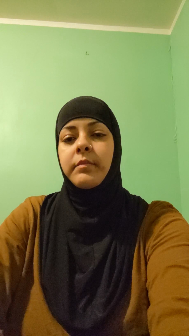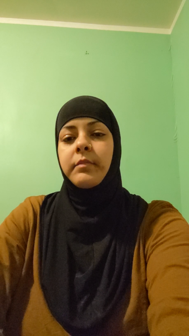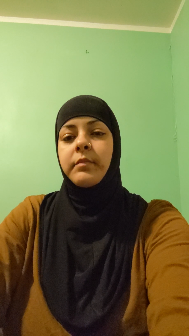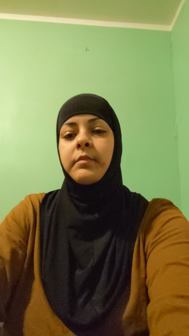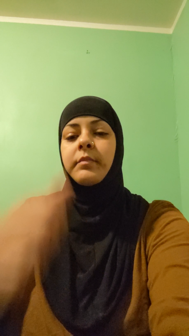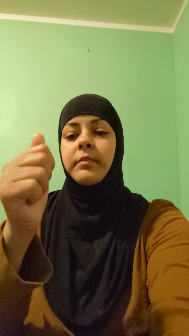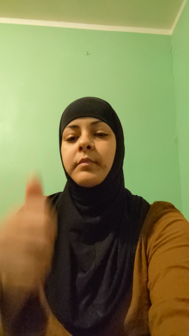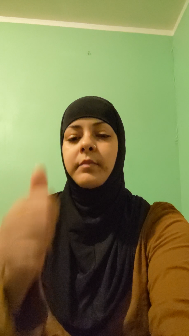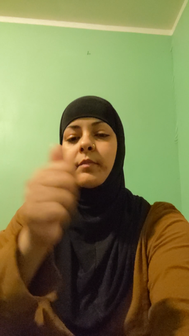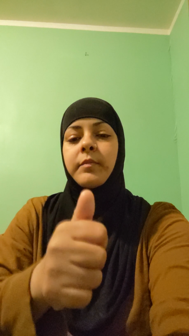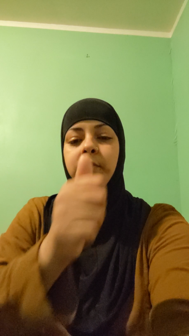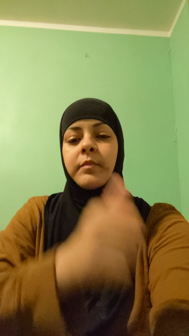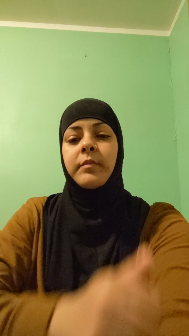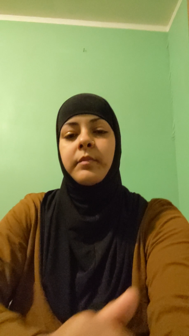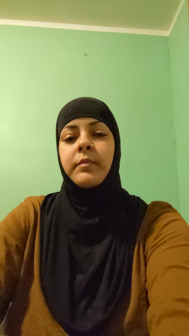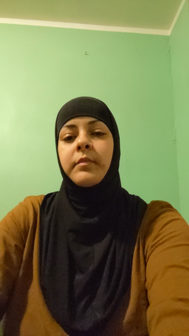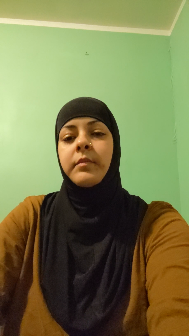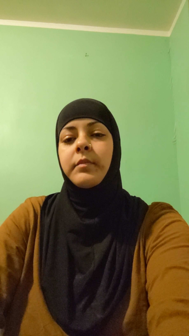each